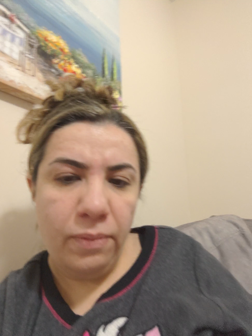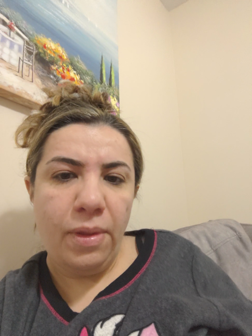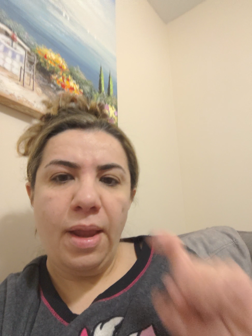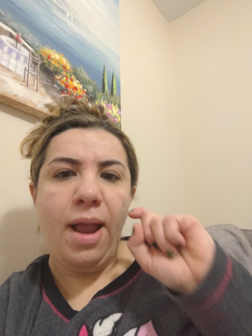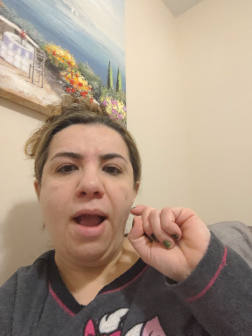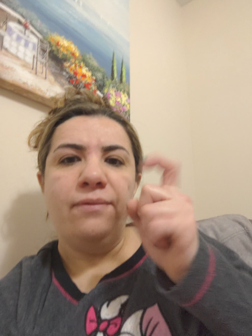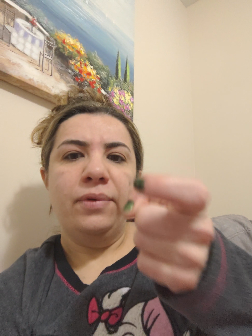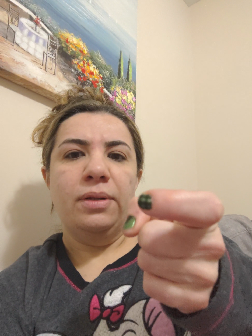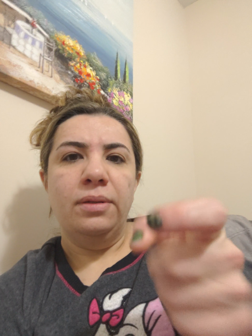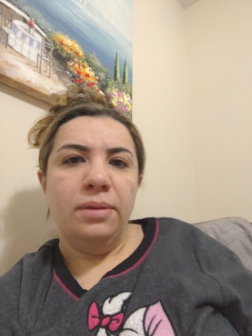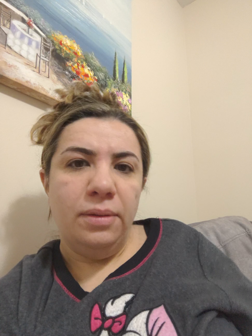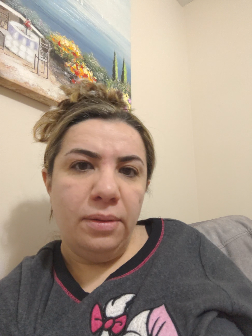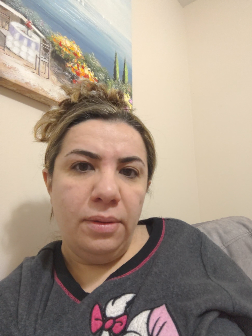gift